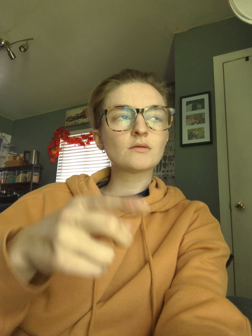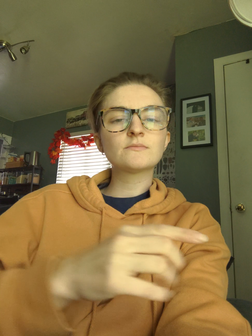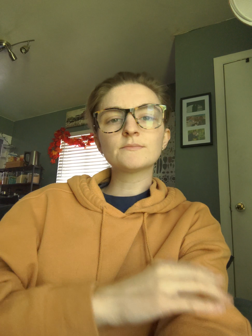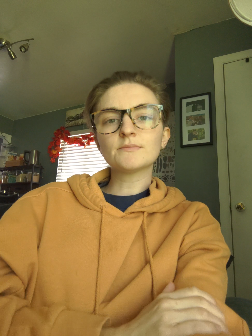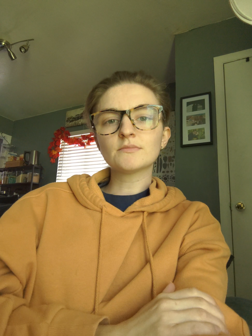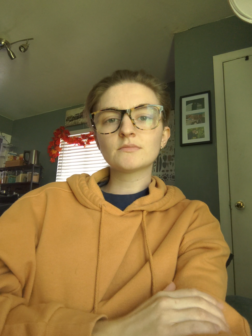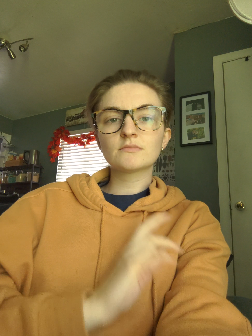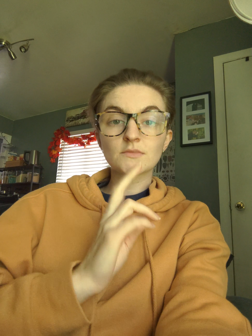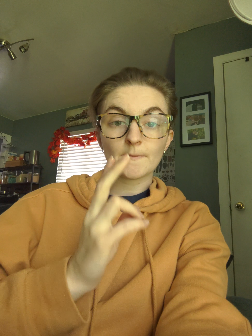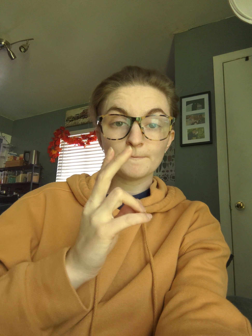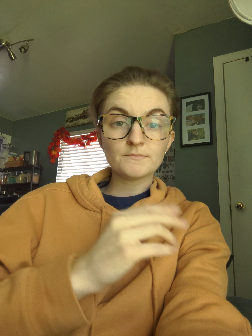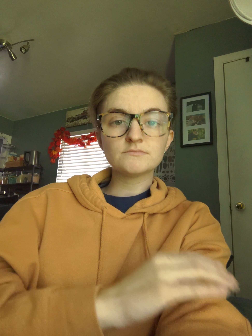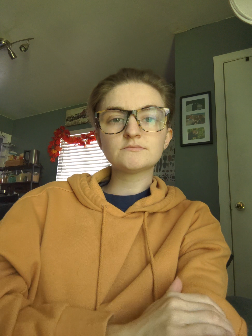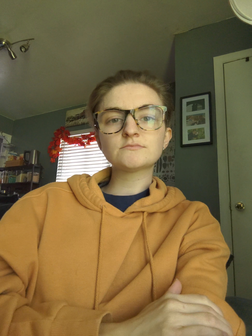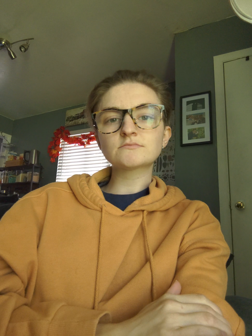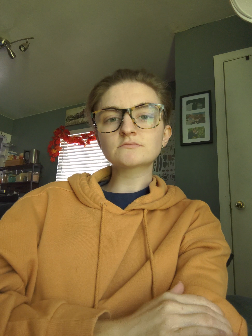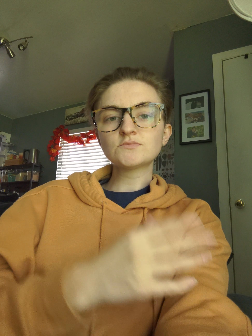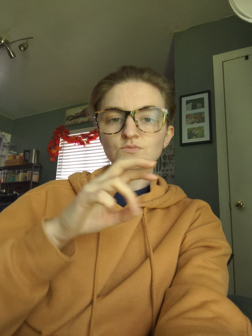hurry